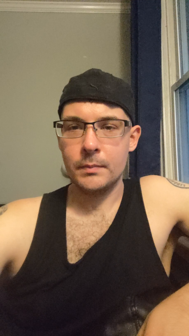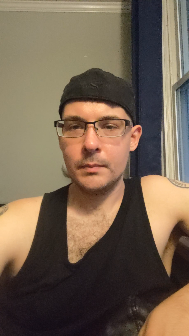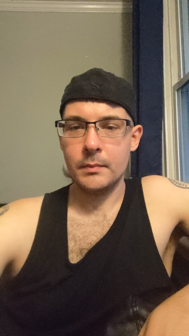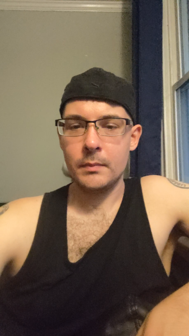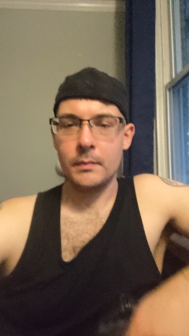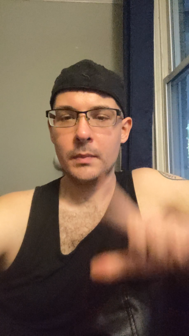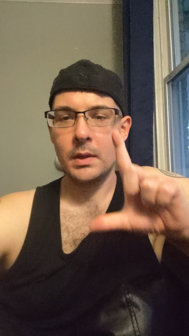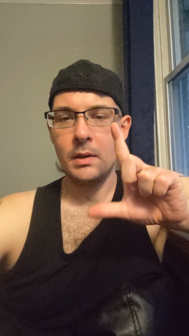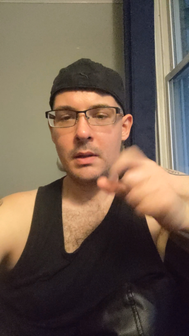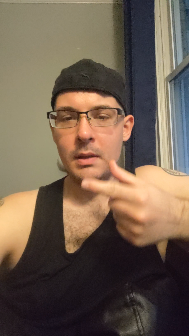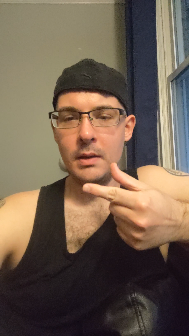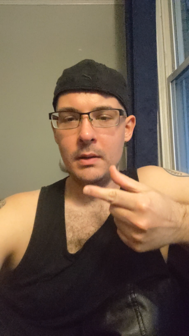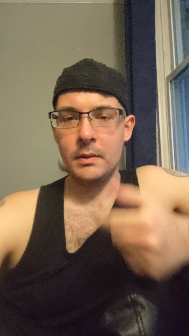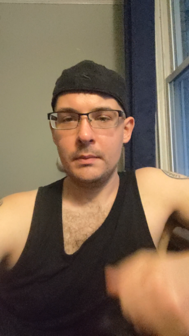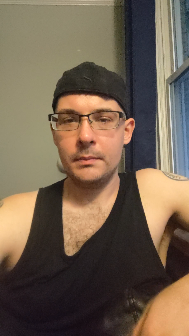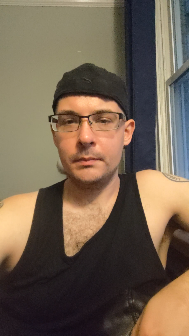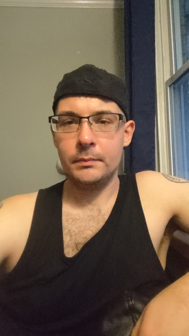leg